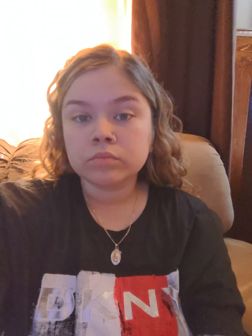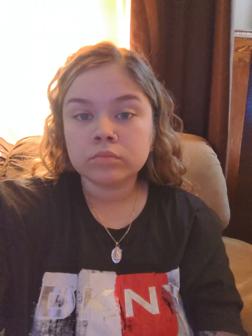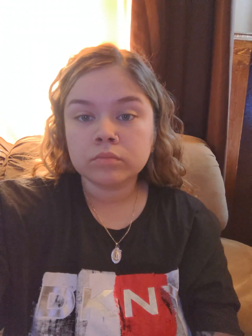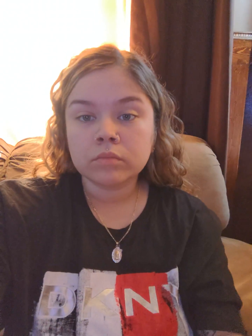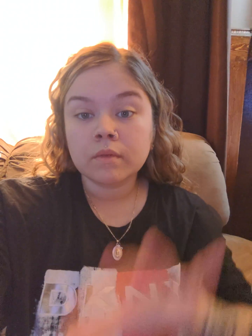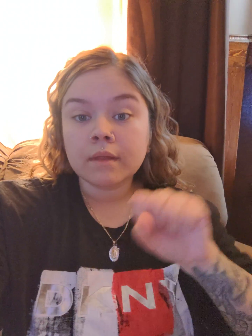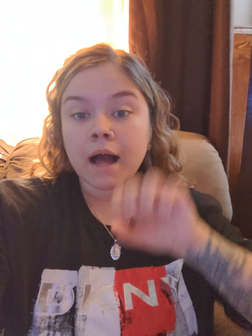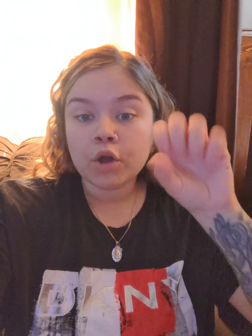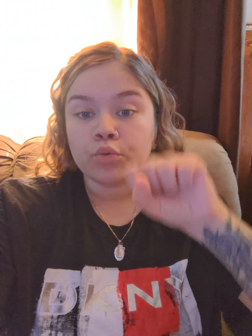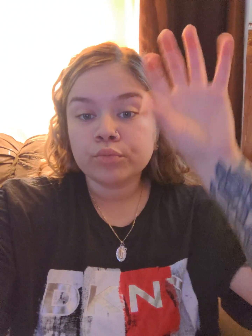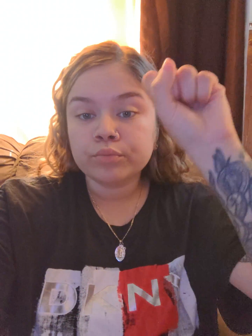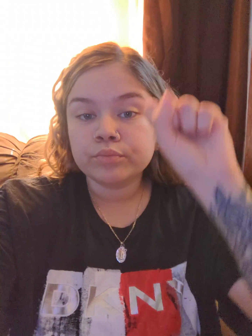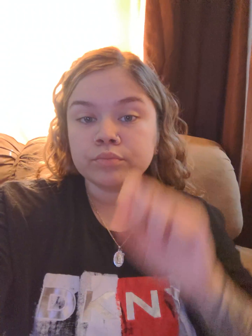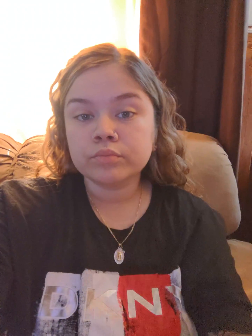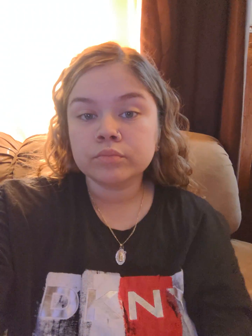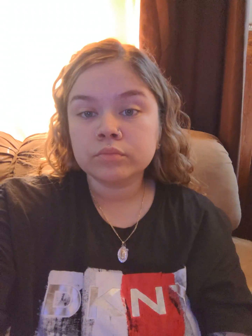ladder